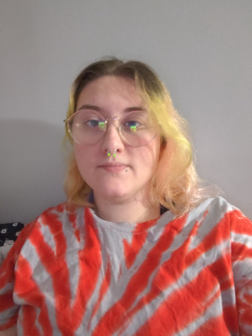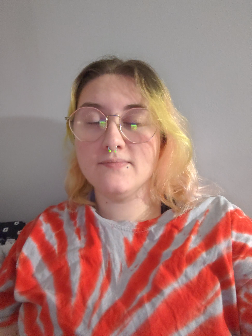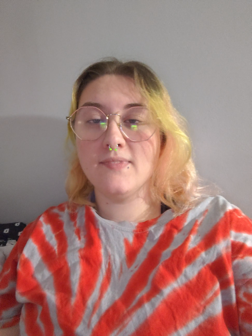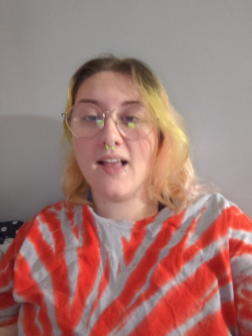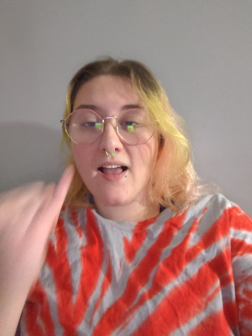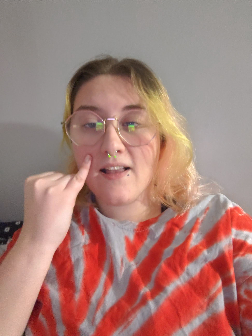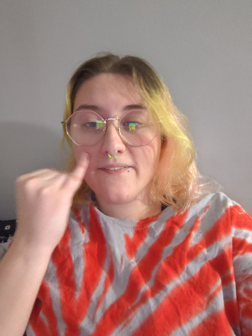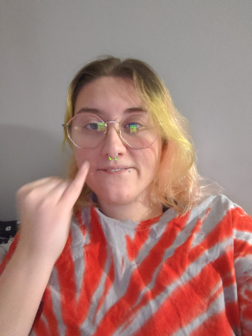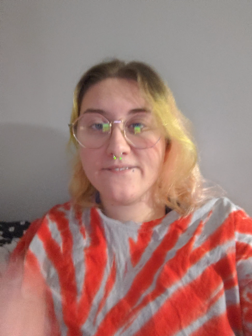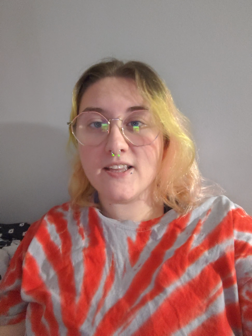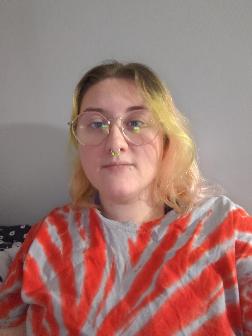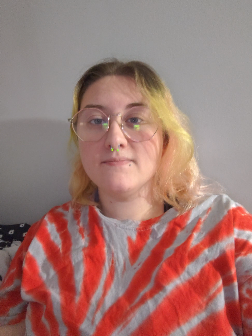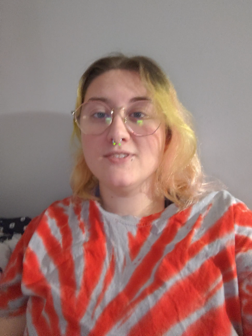if